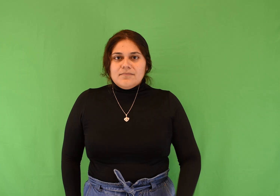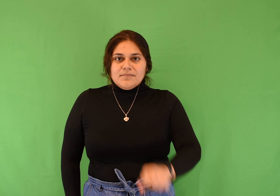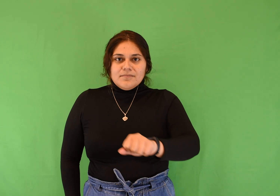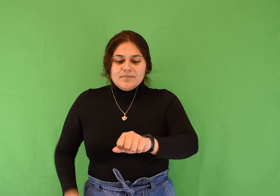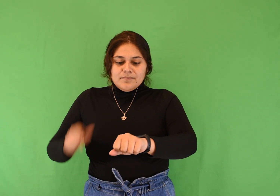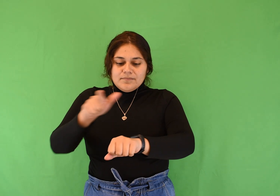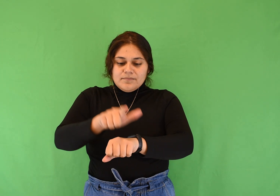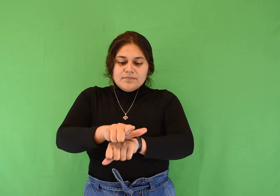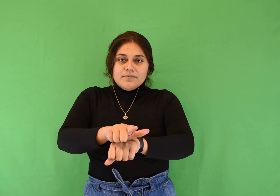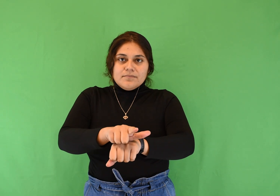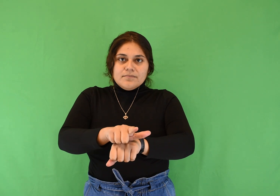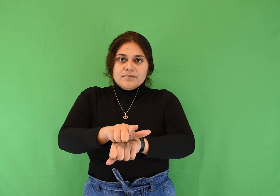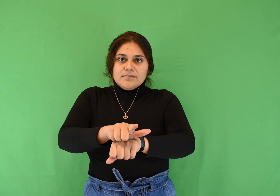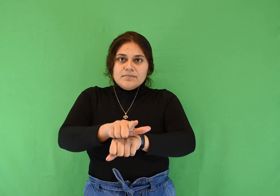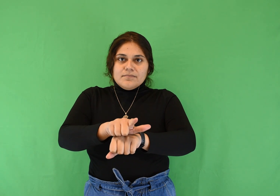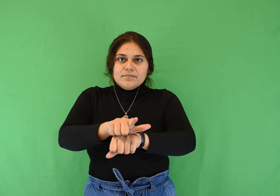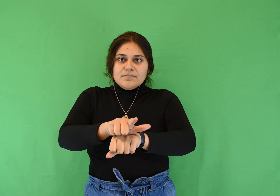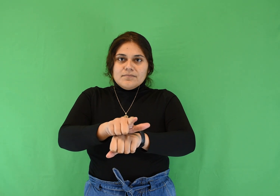especial